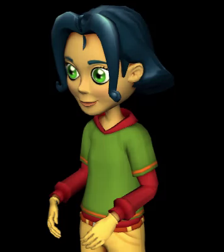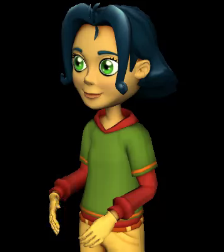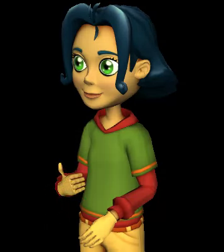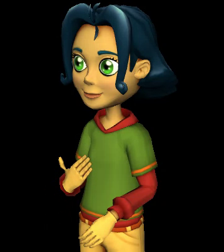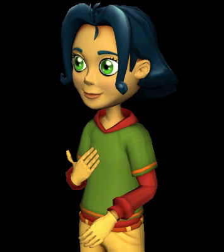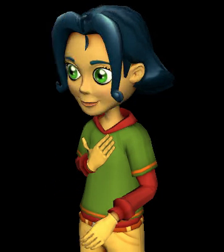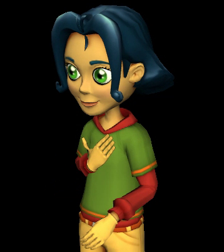لي